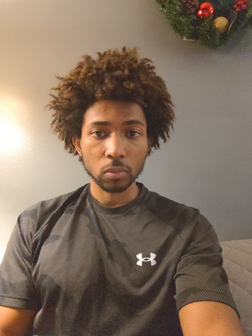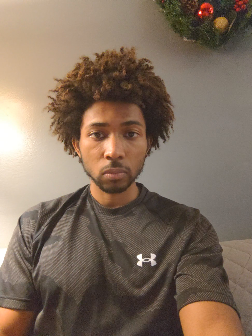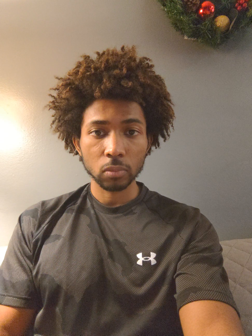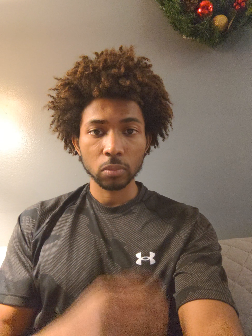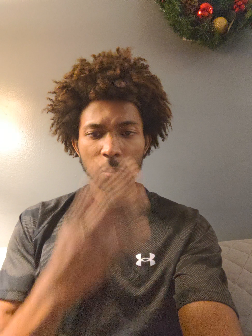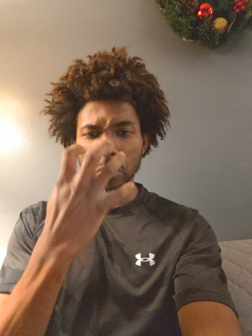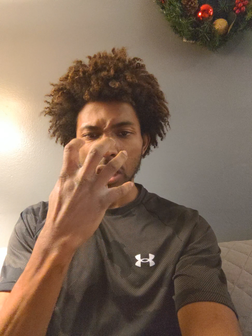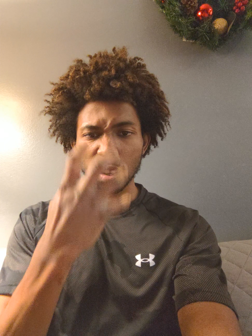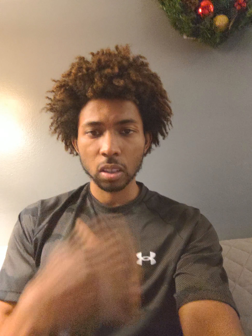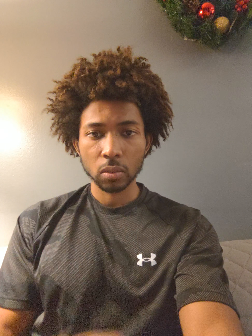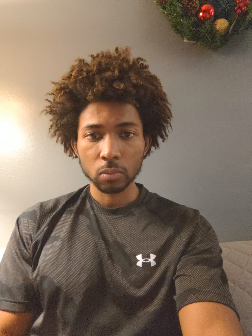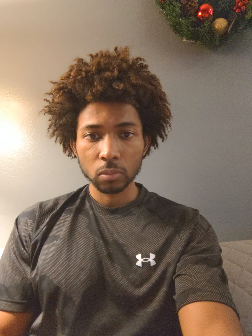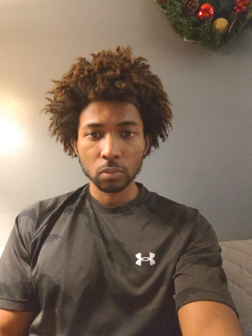mad